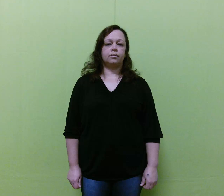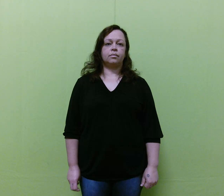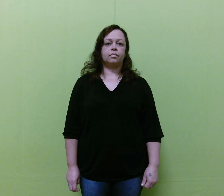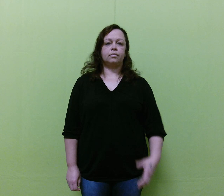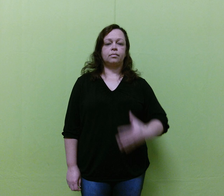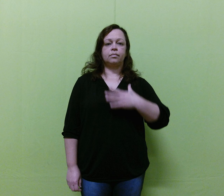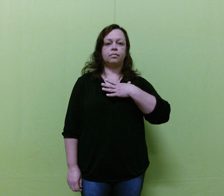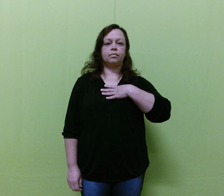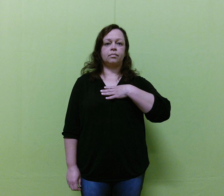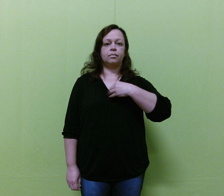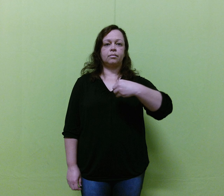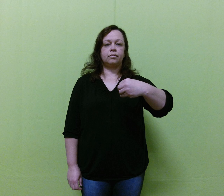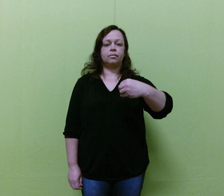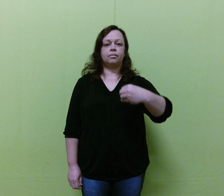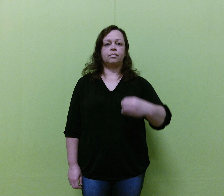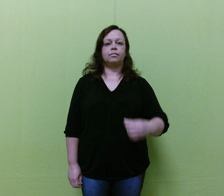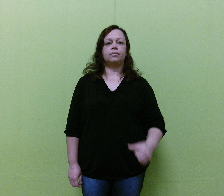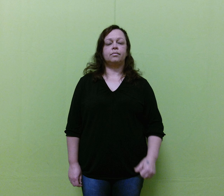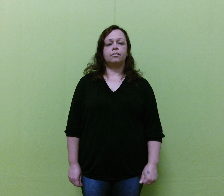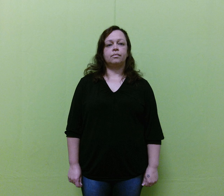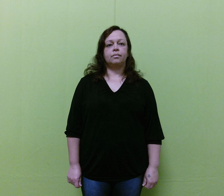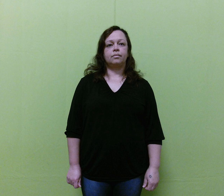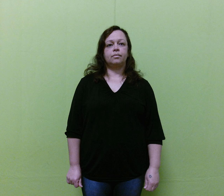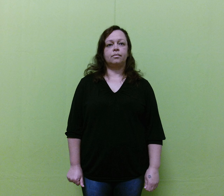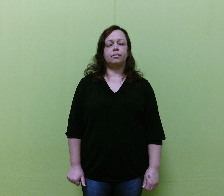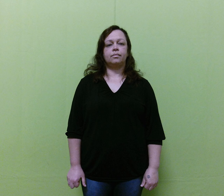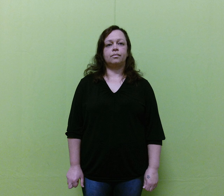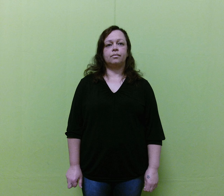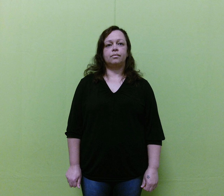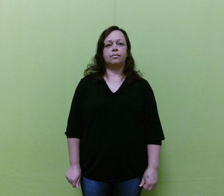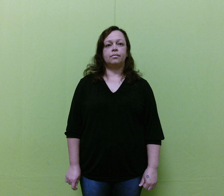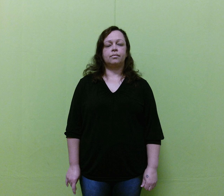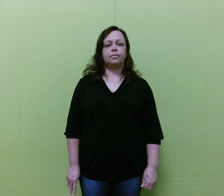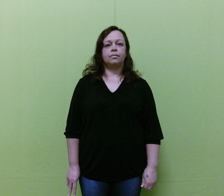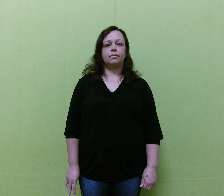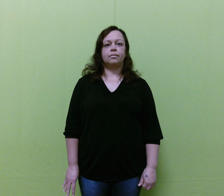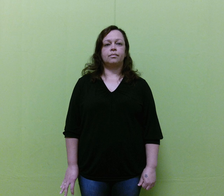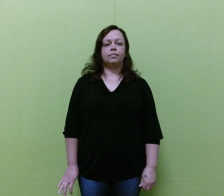filho